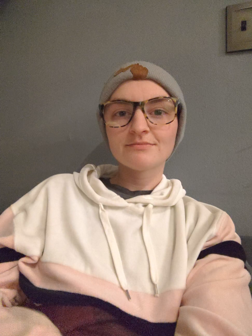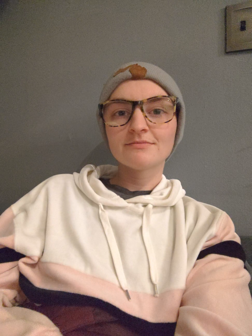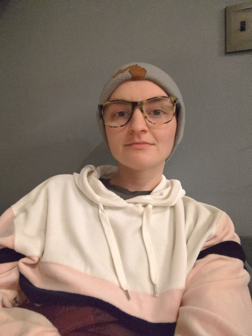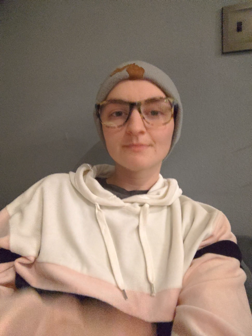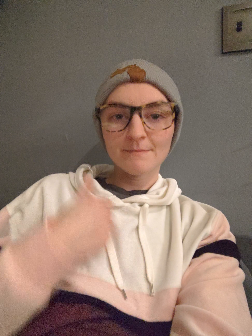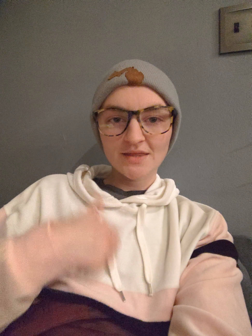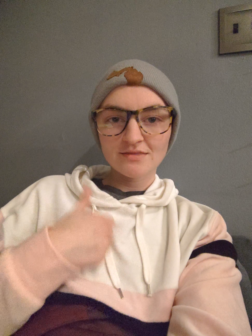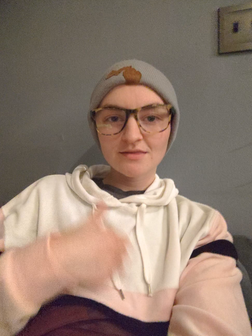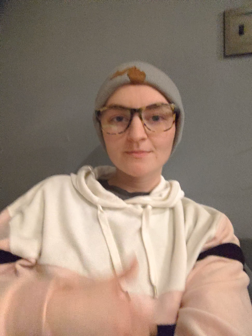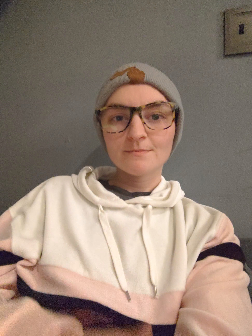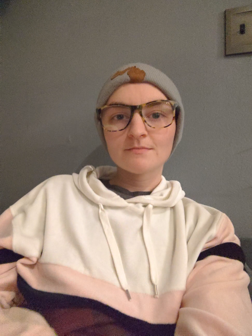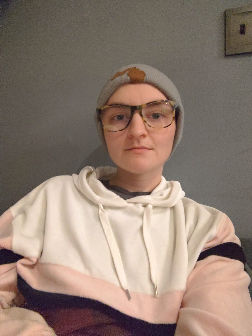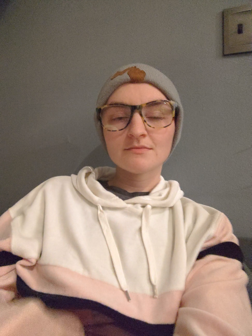bath